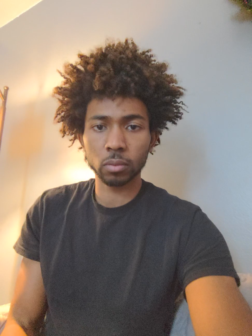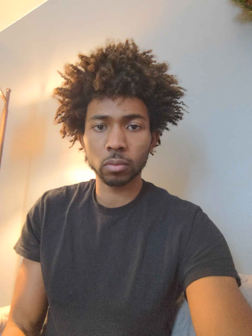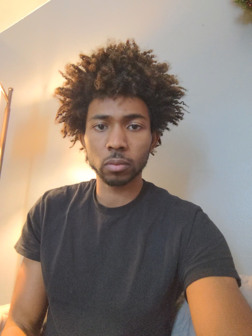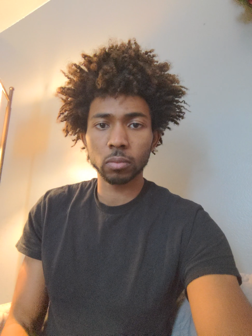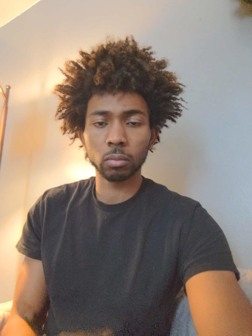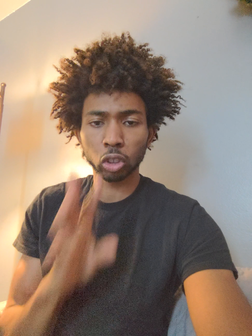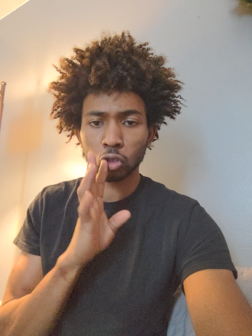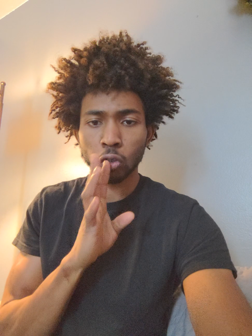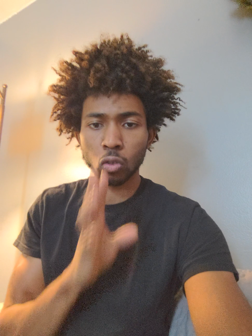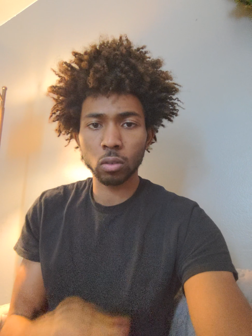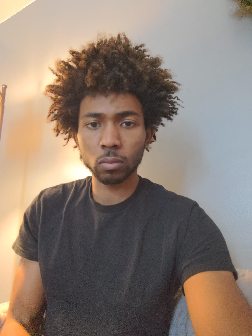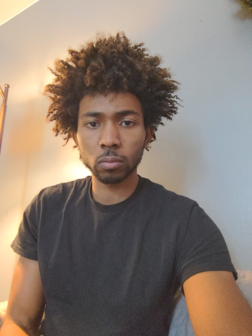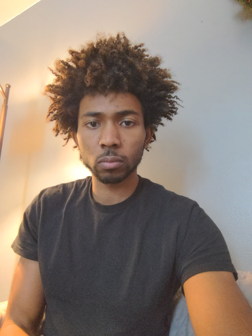talk